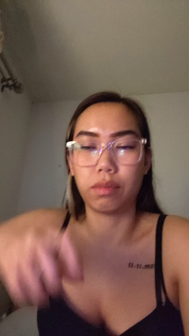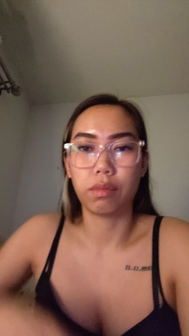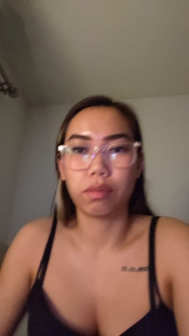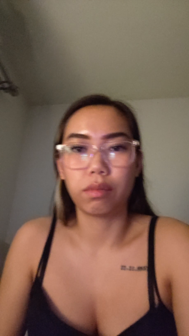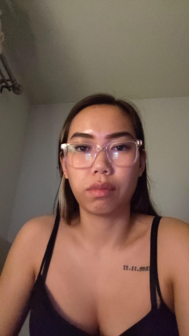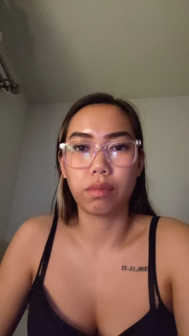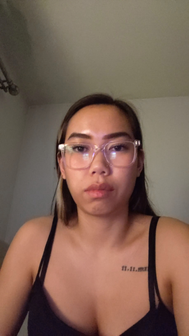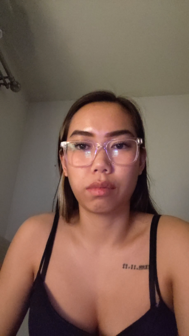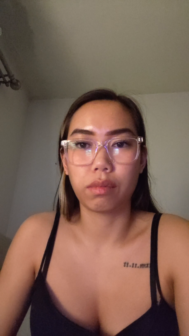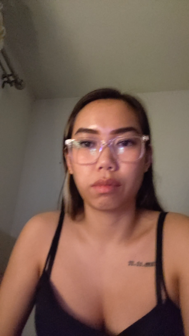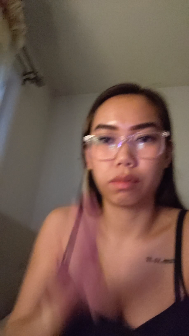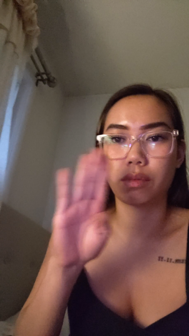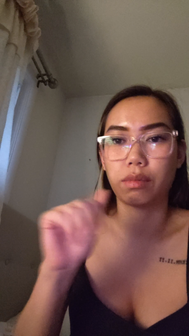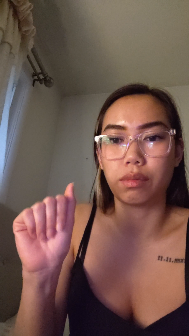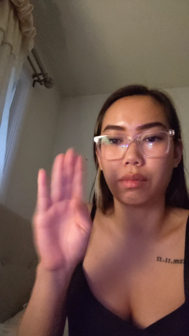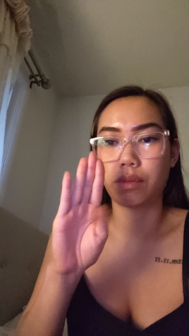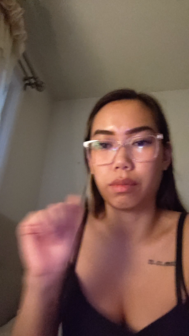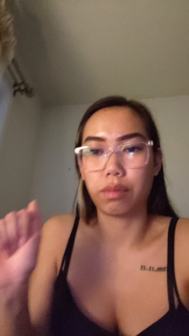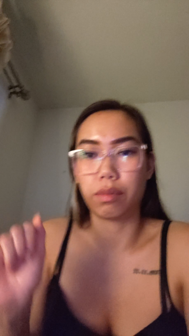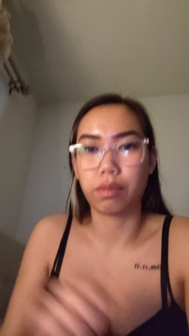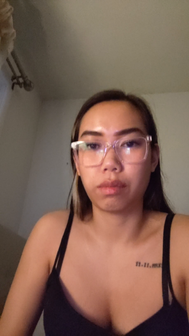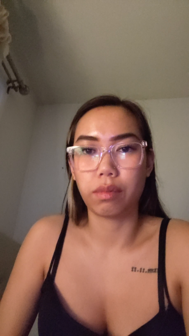baa baa